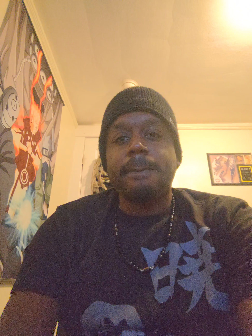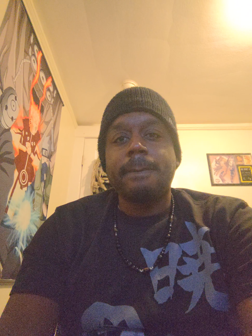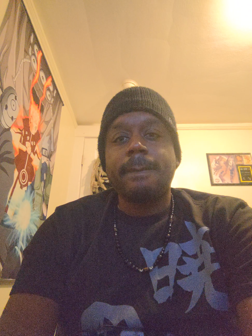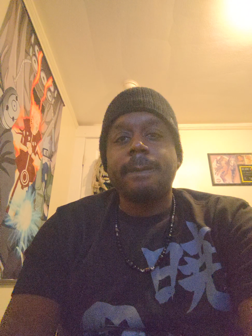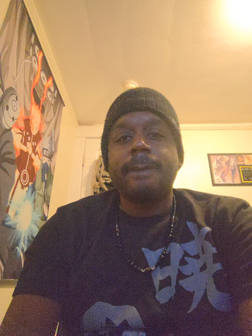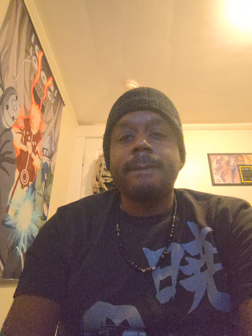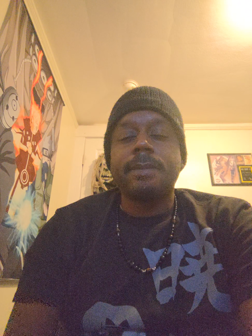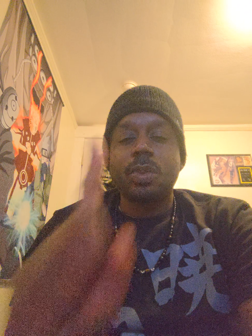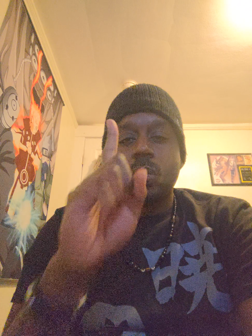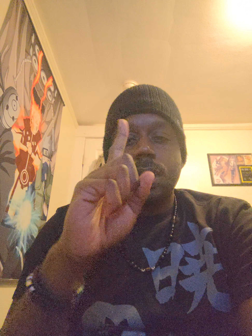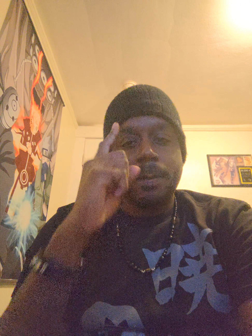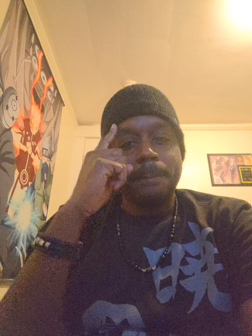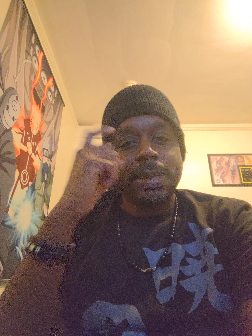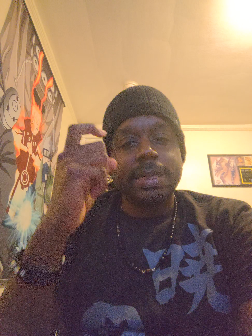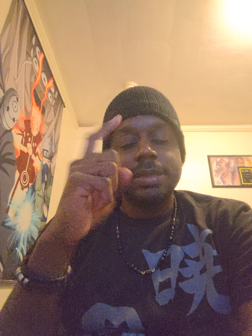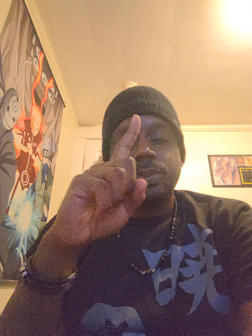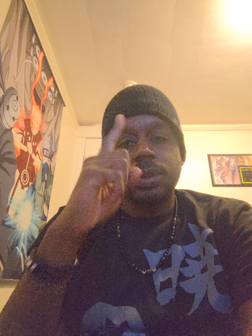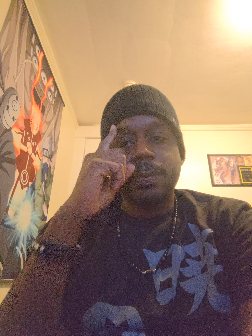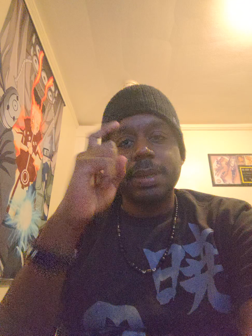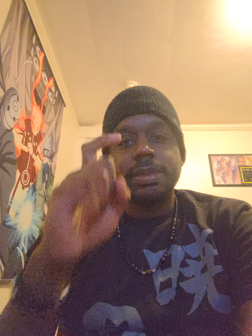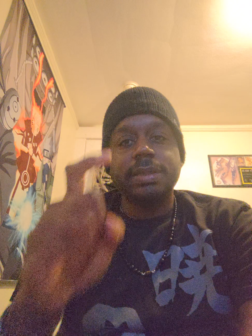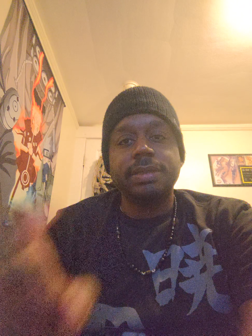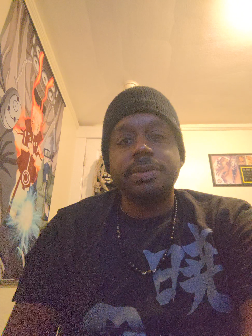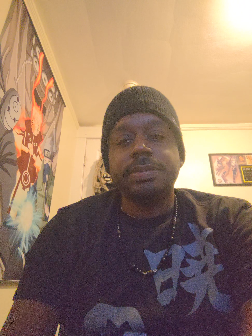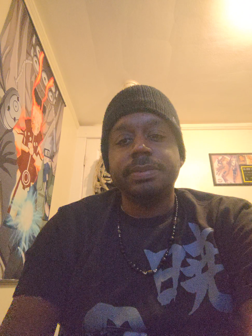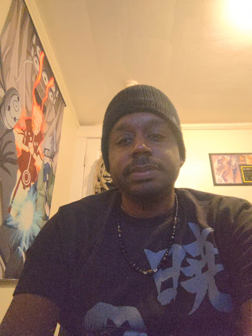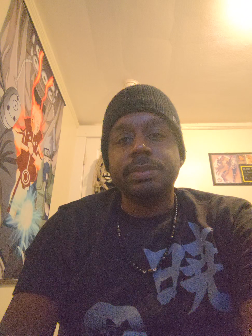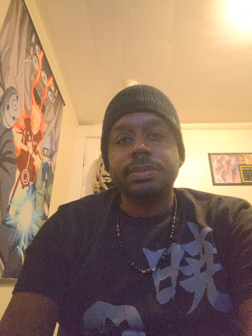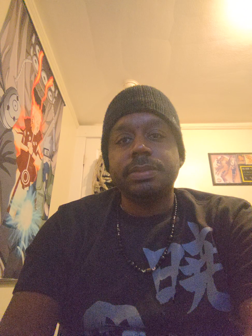penny